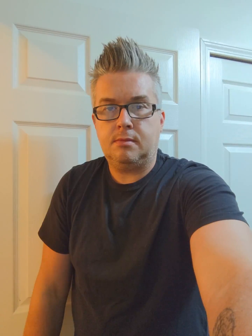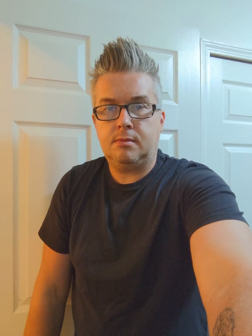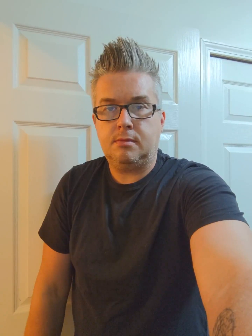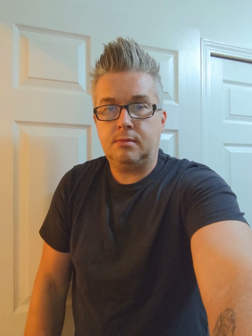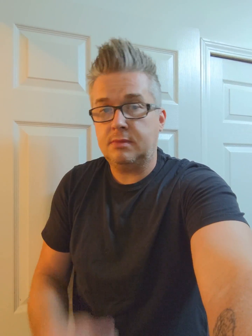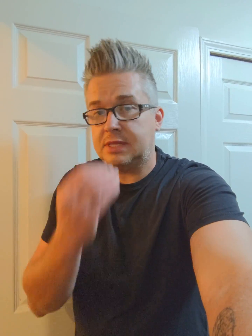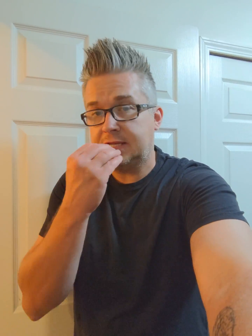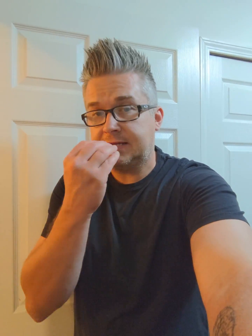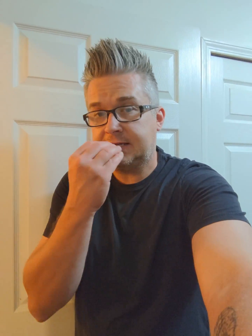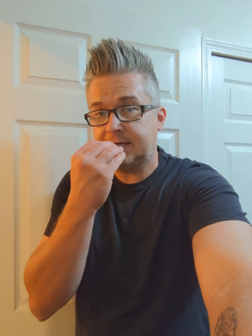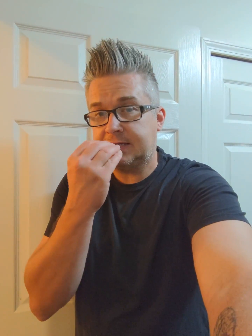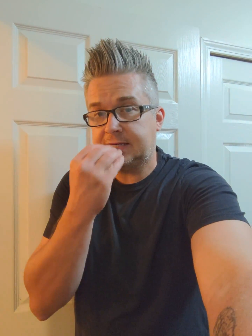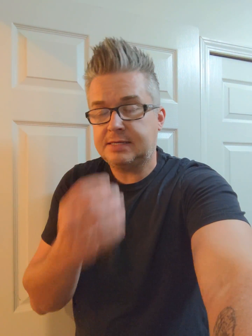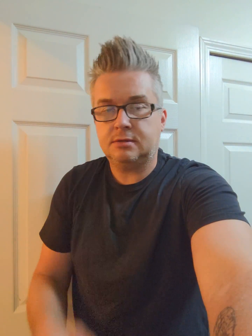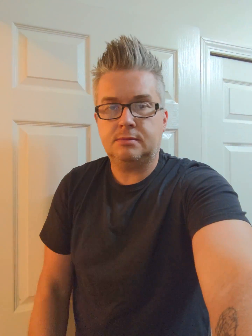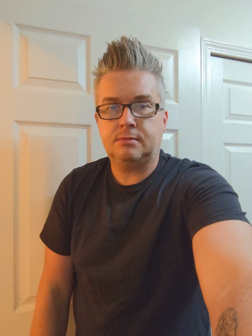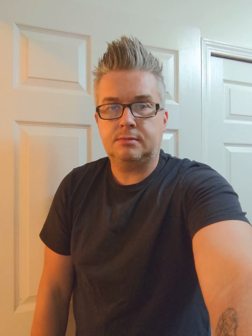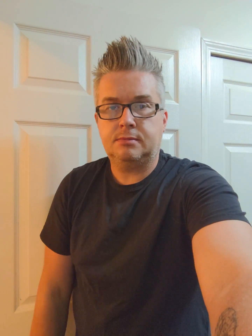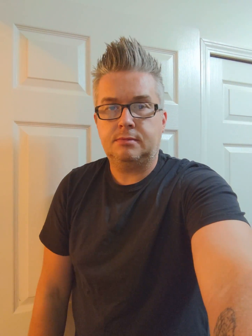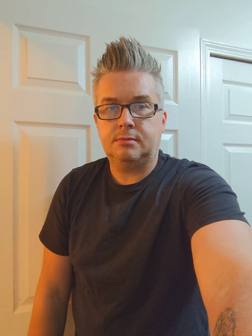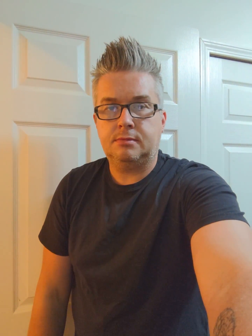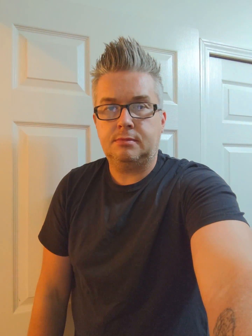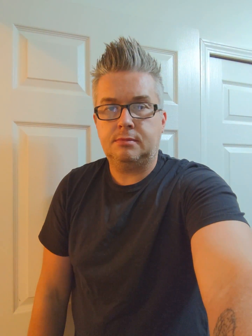eat